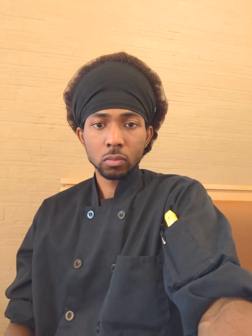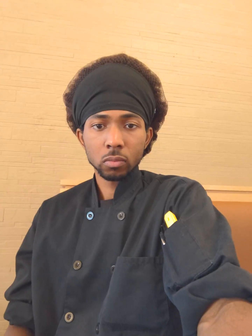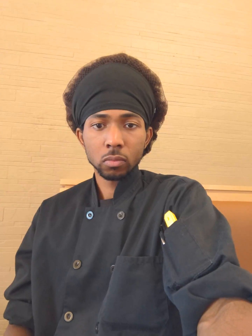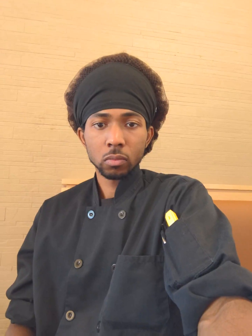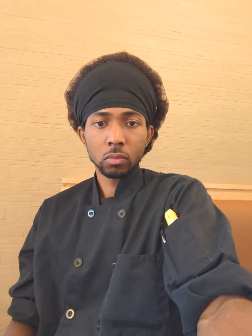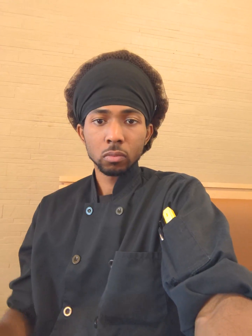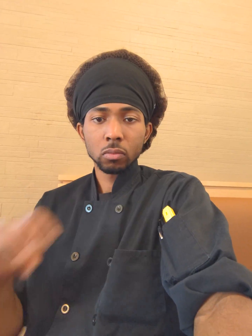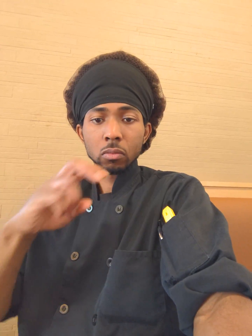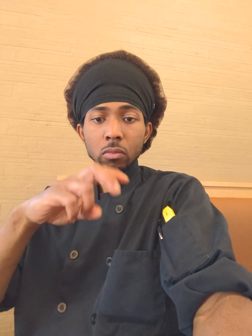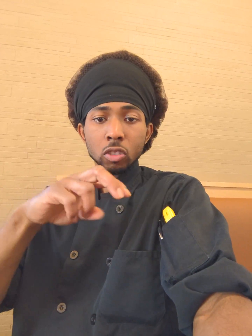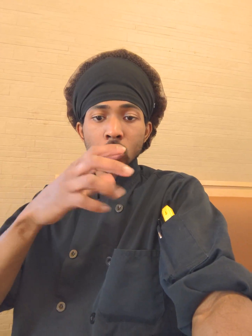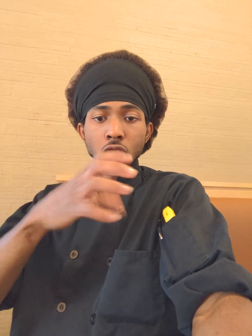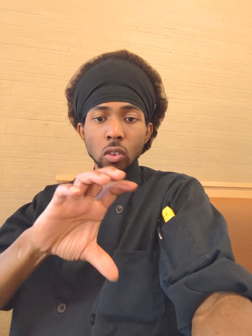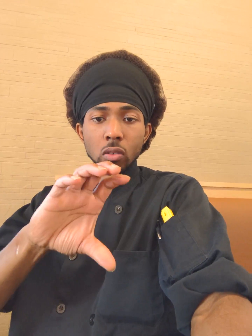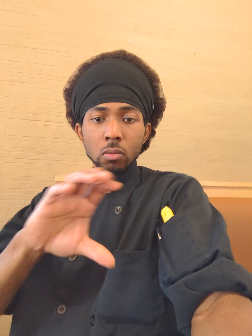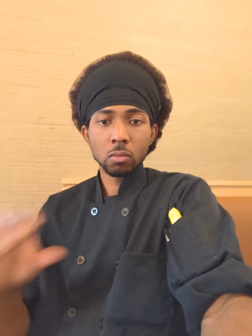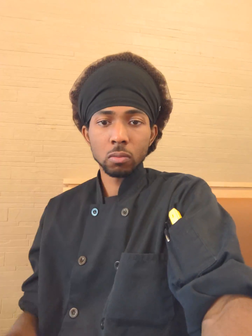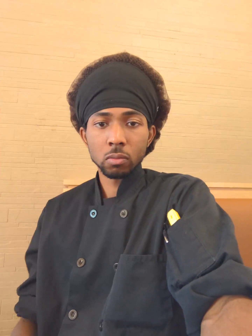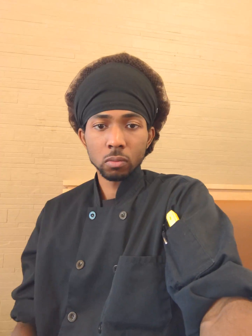potato chip